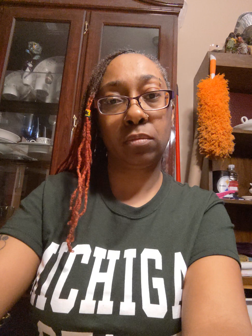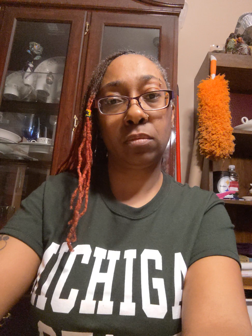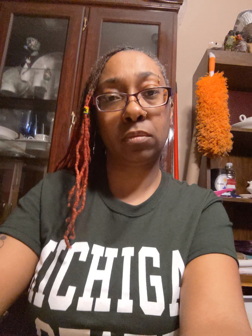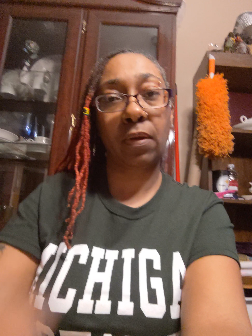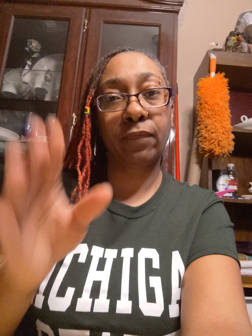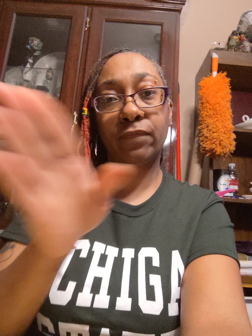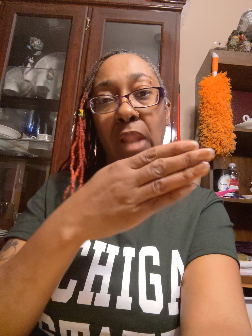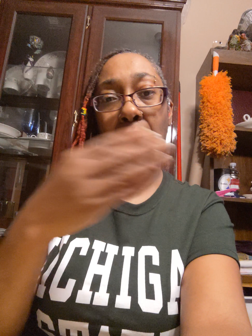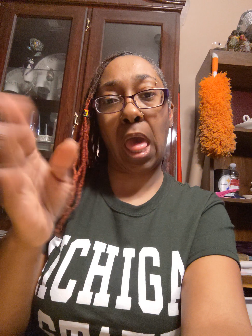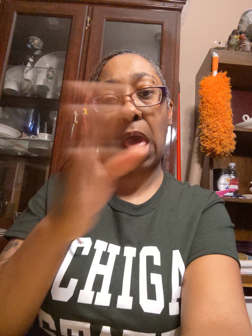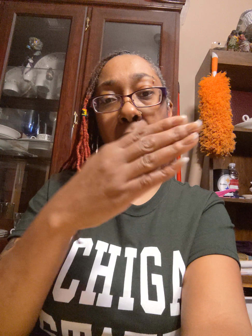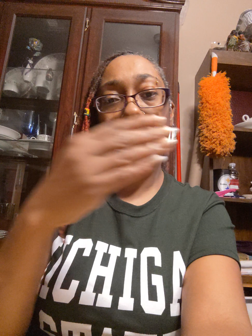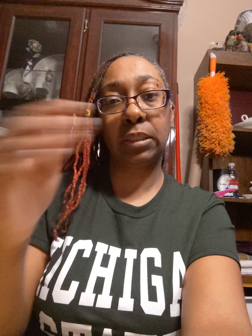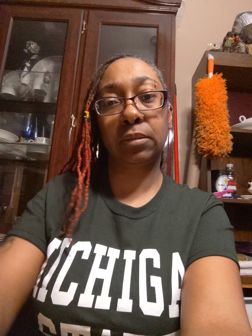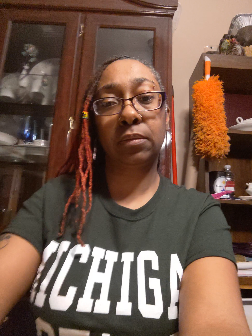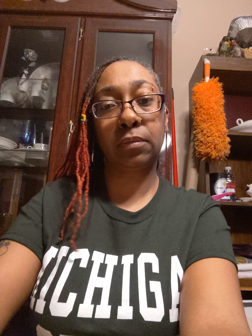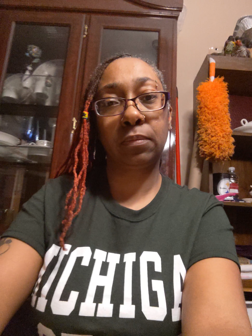flag